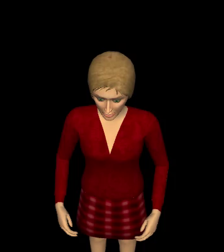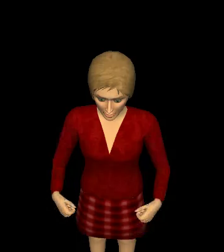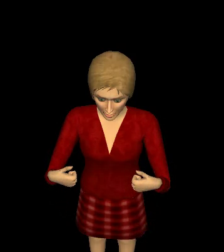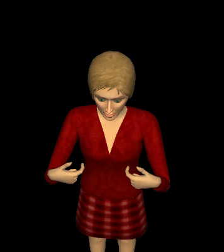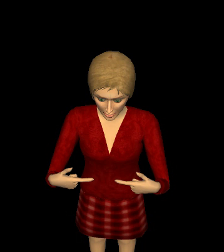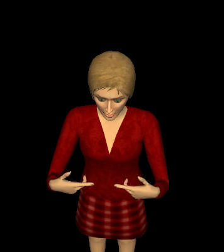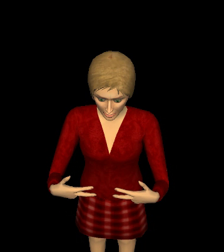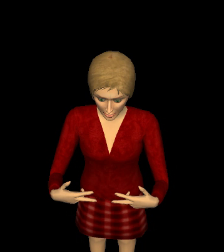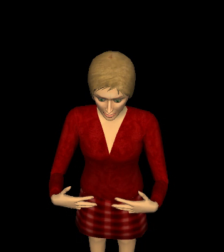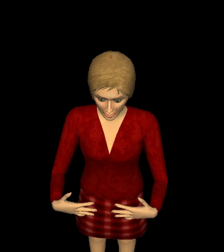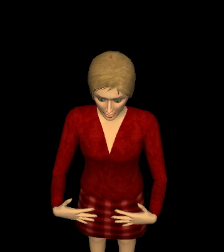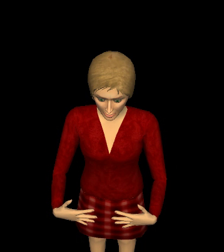عدد